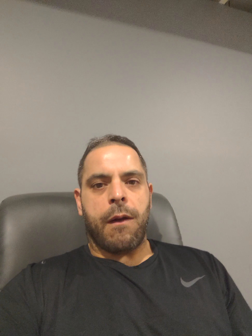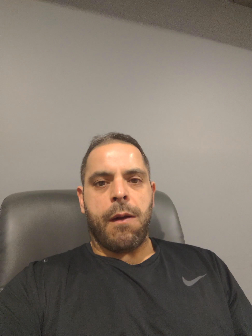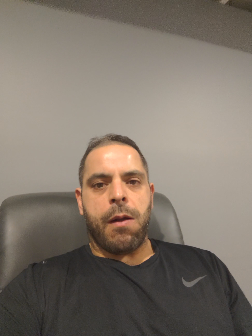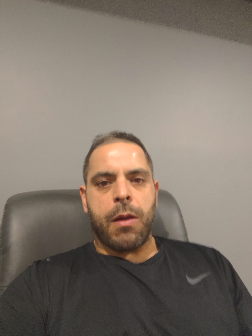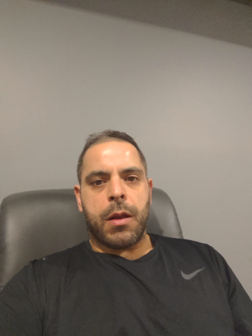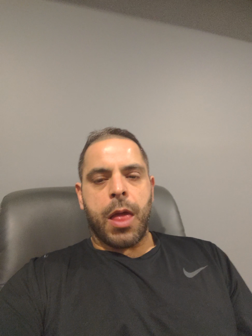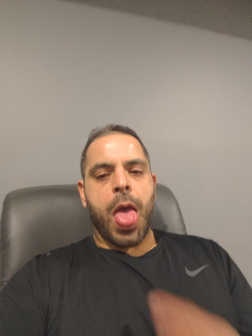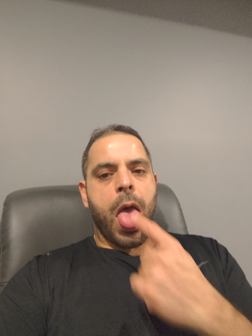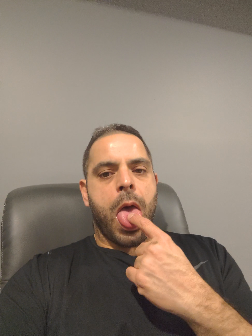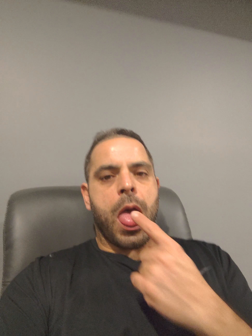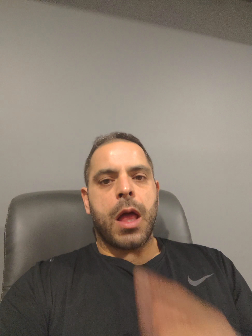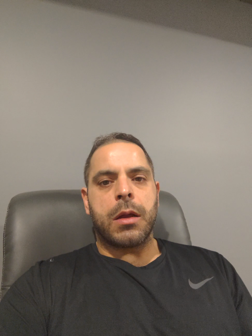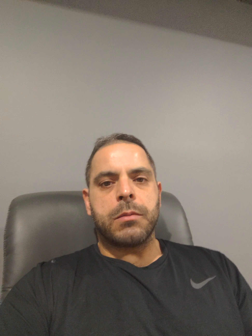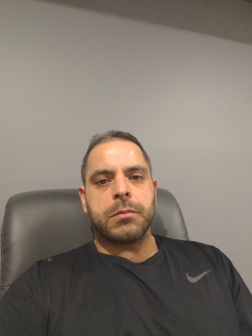tongue